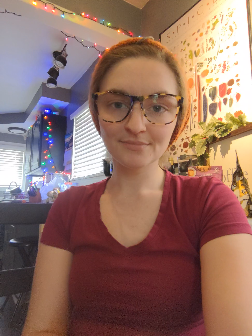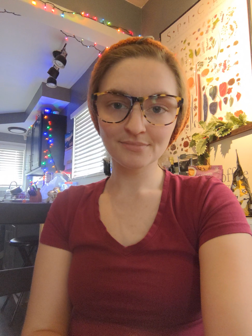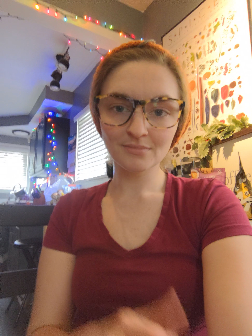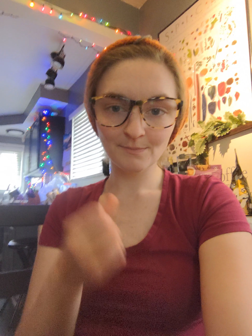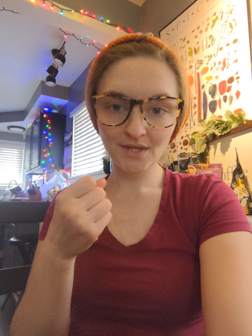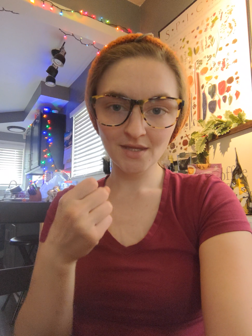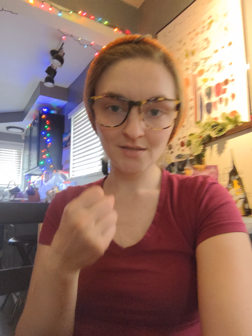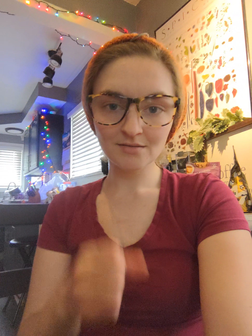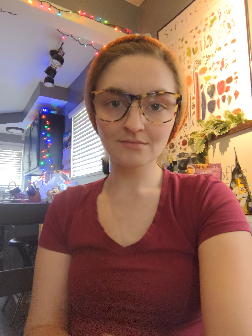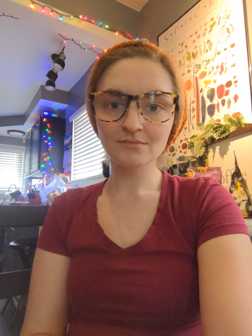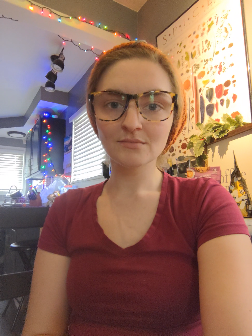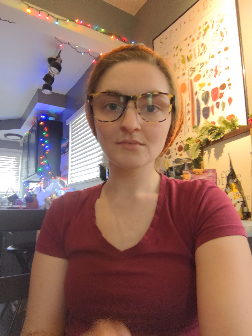milk